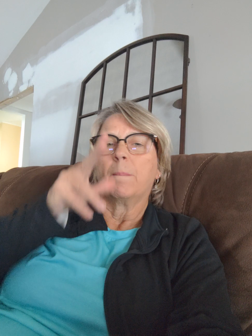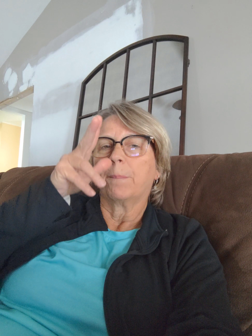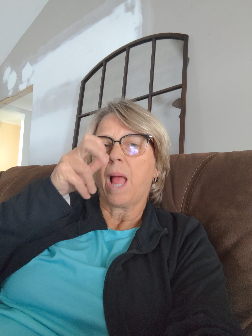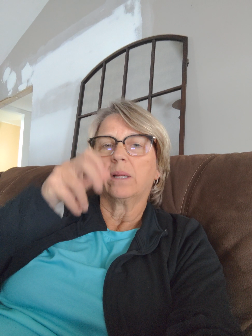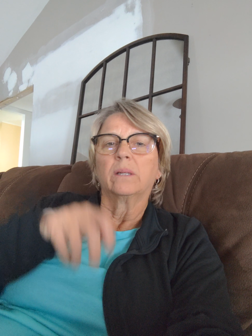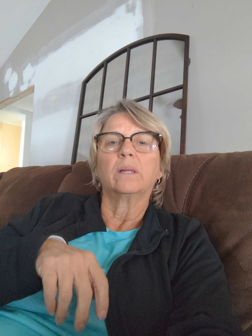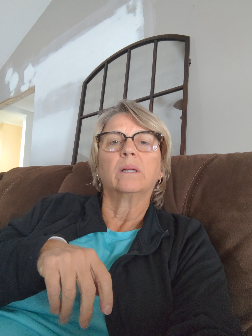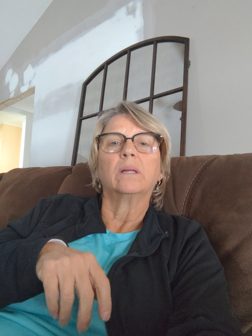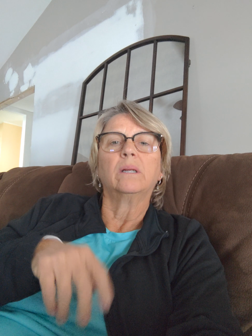bug